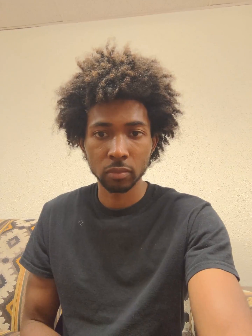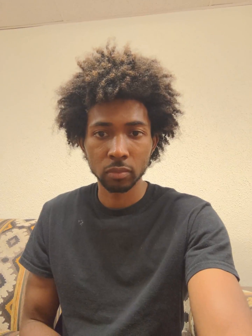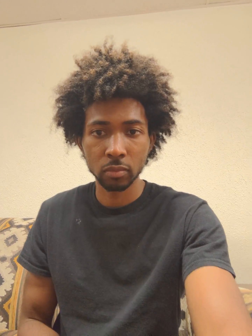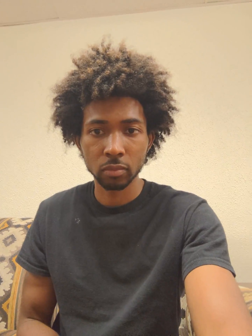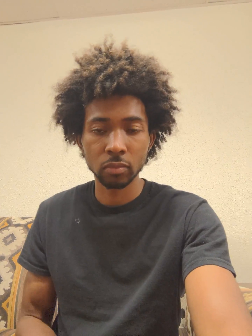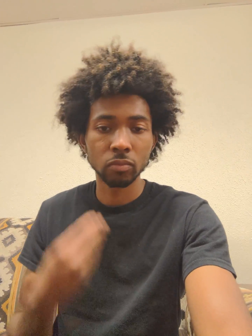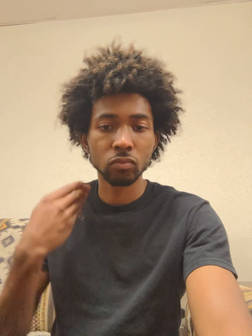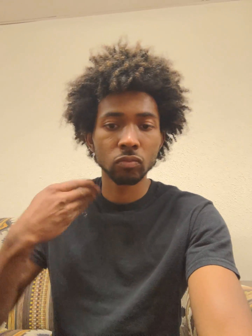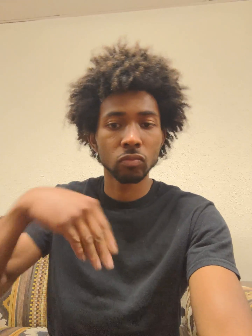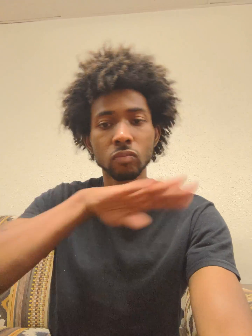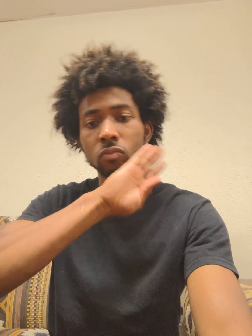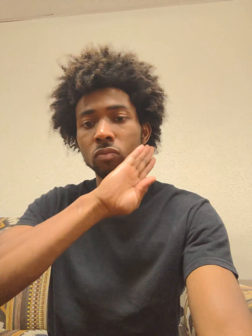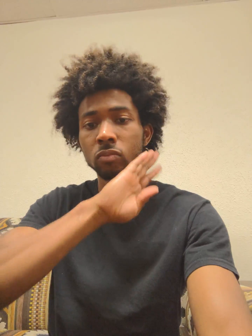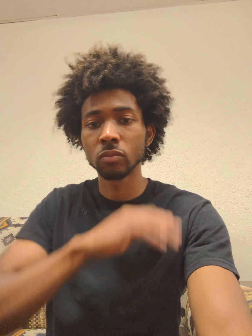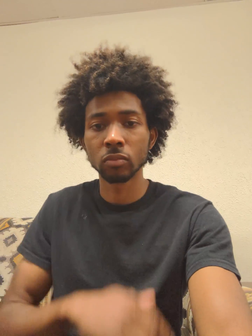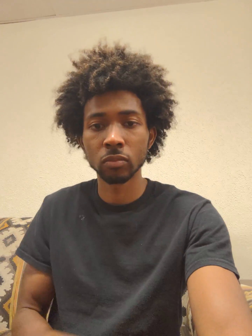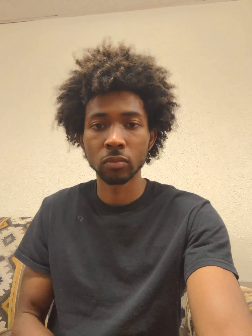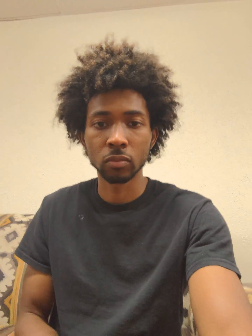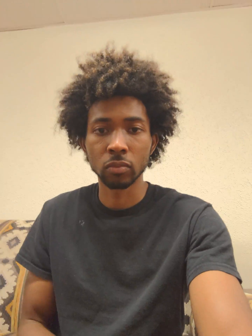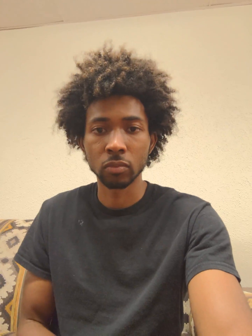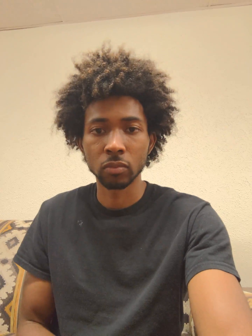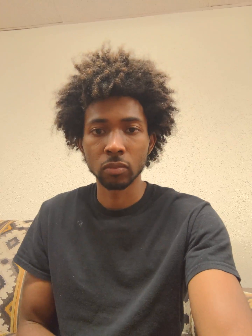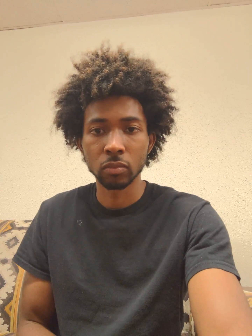scarf